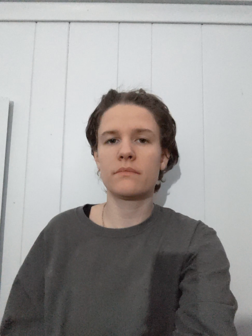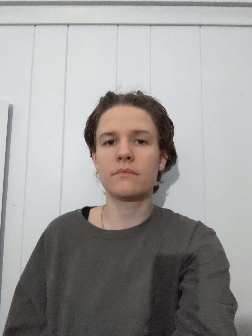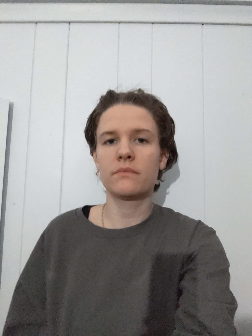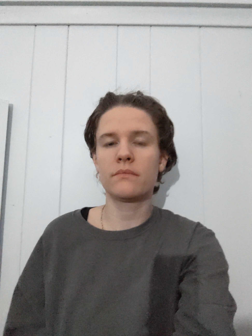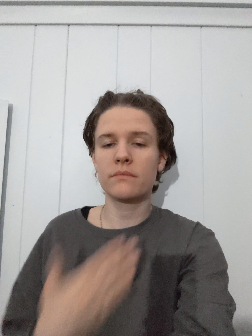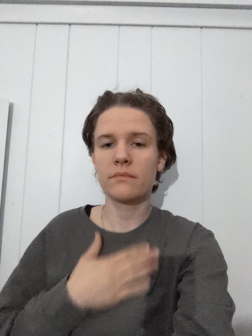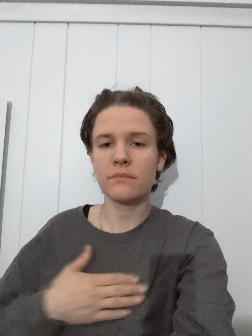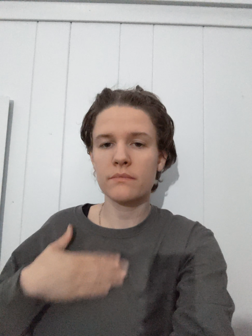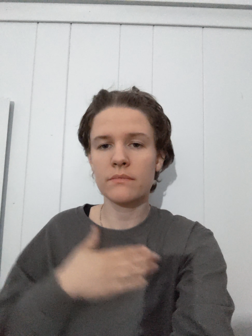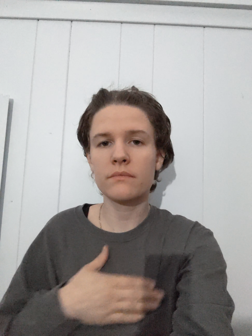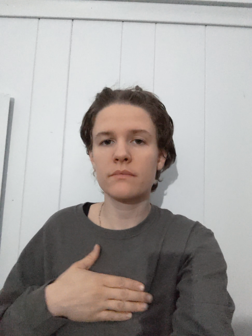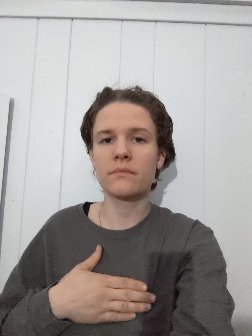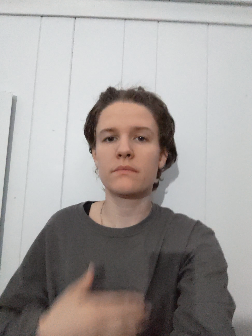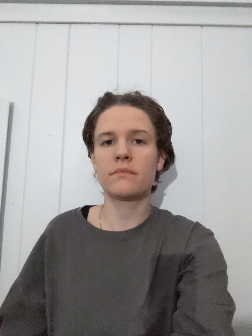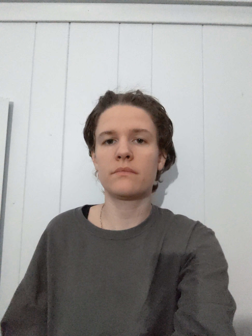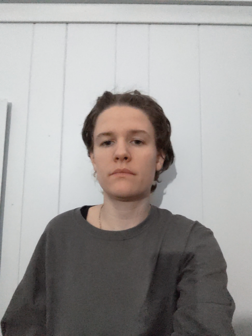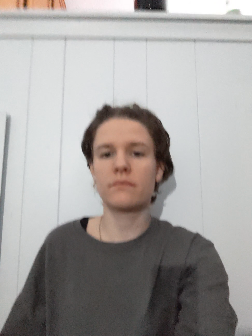please